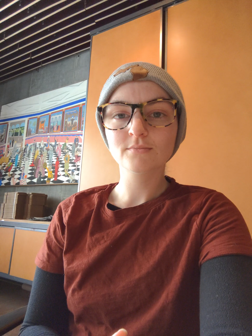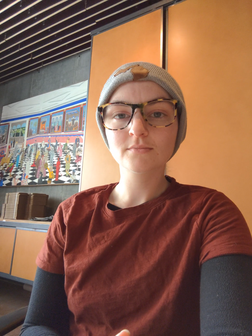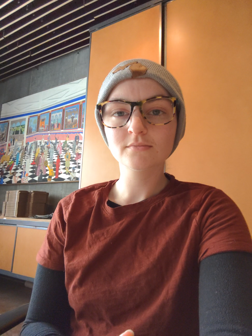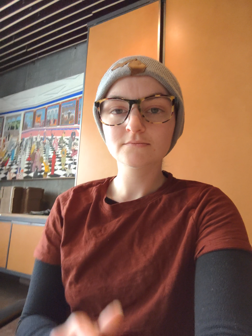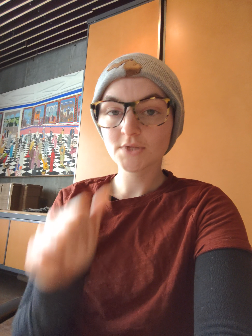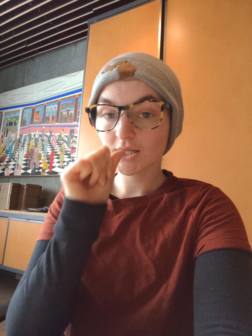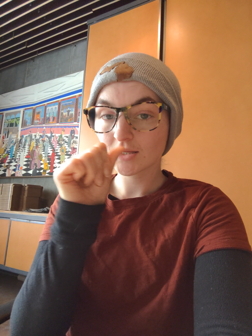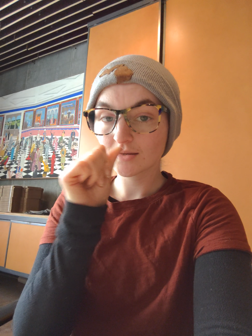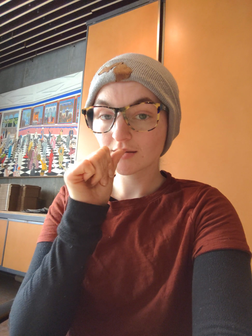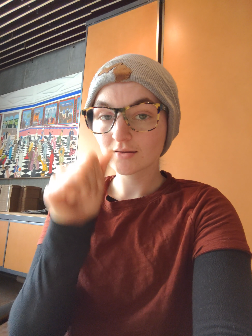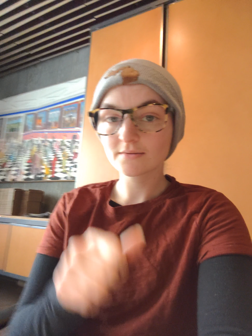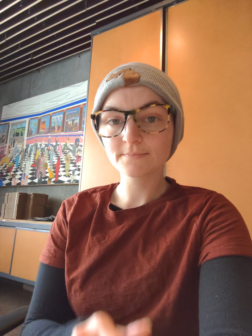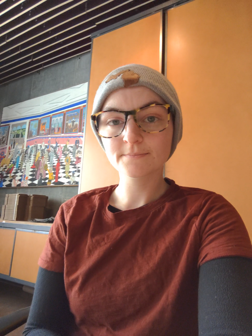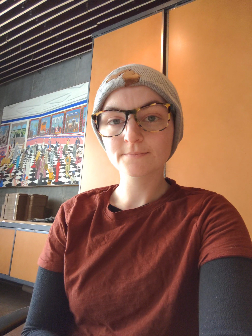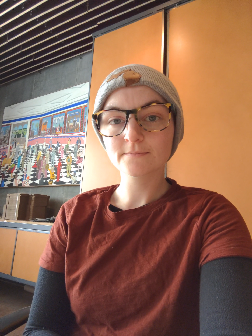nuts